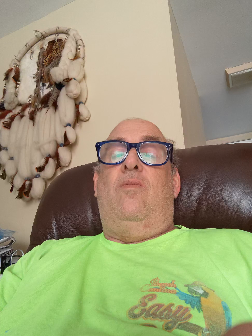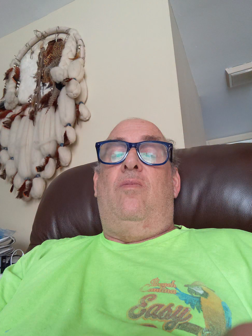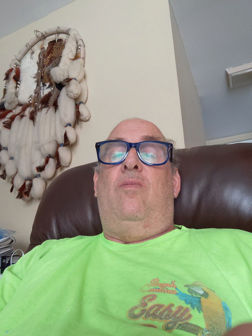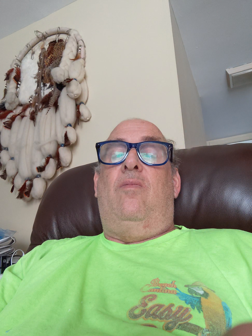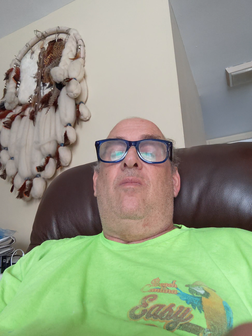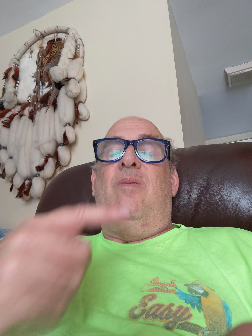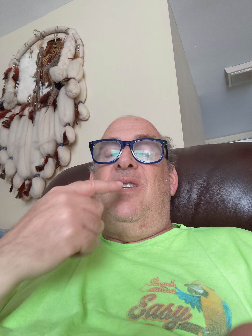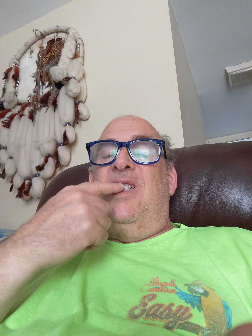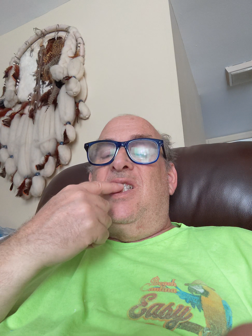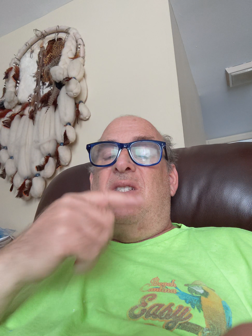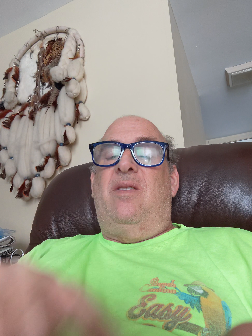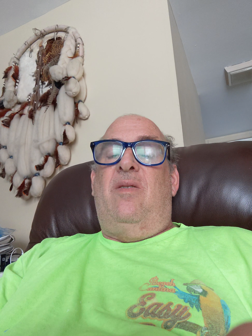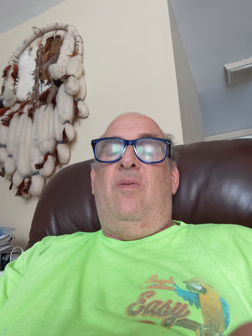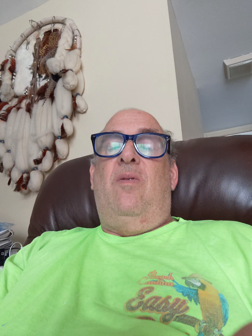tooth